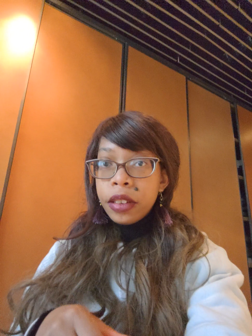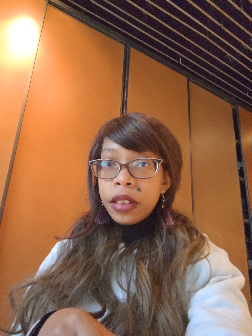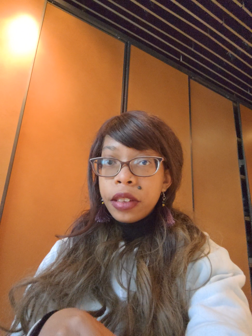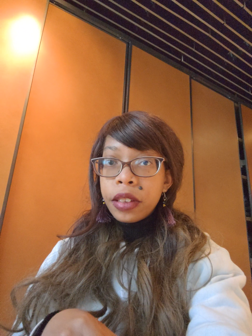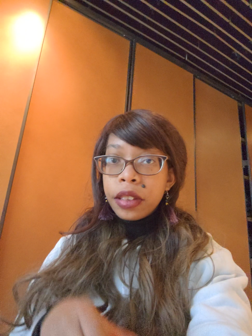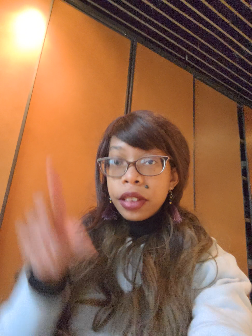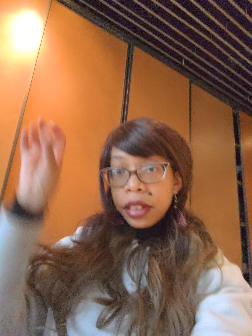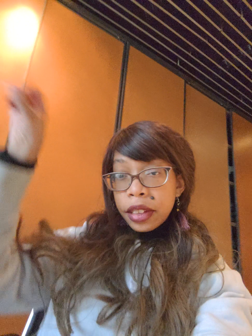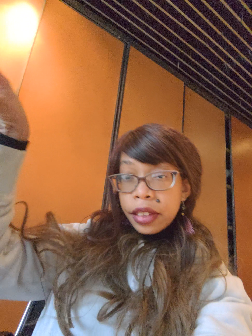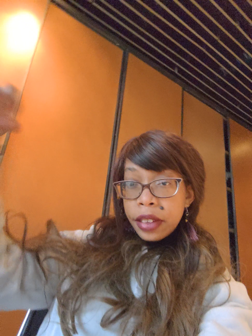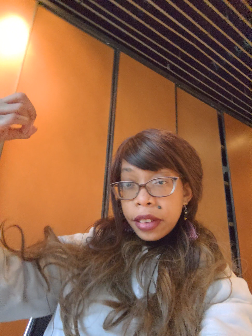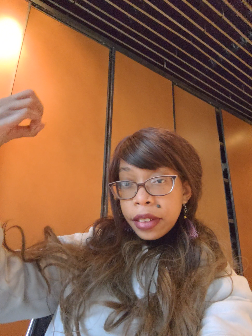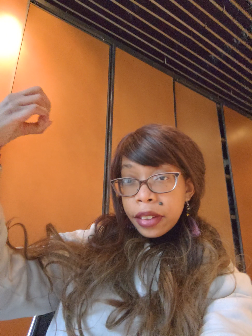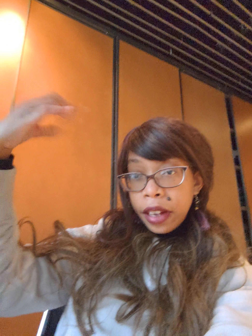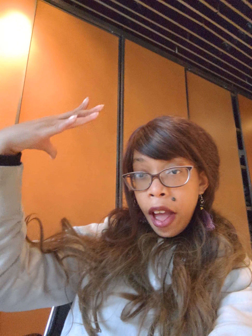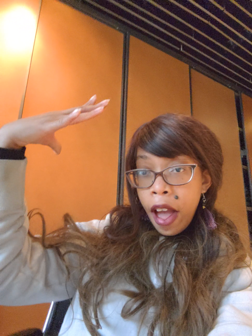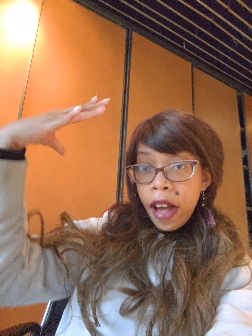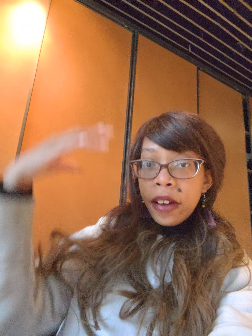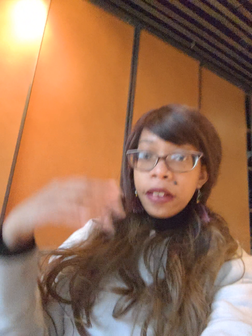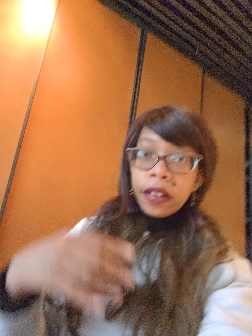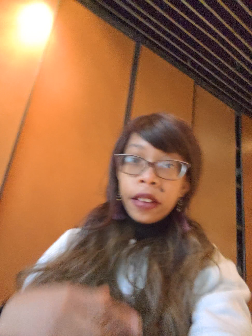sun